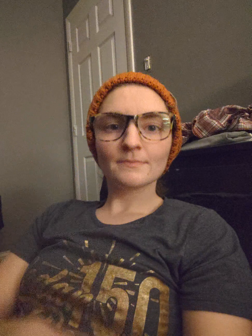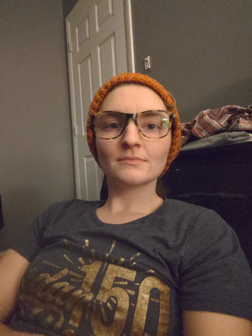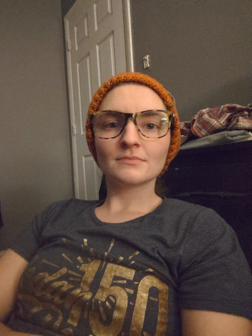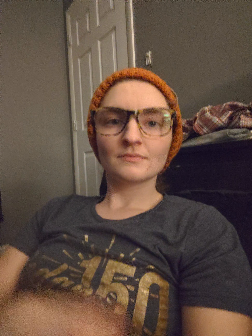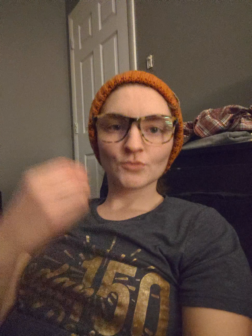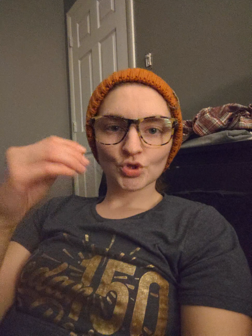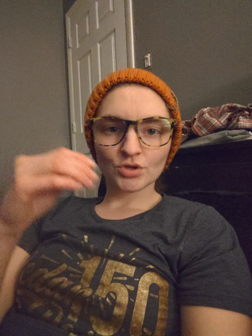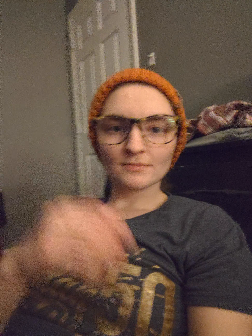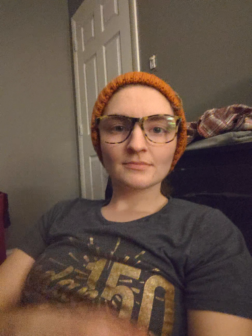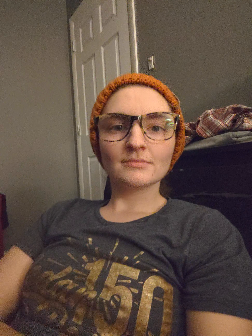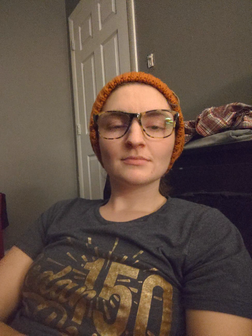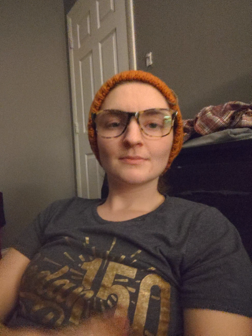store